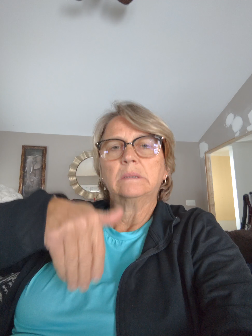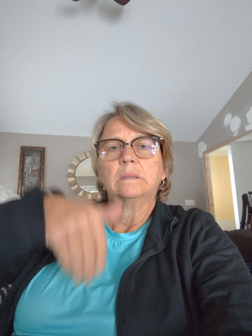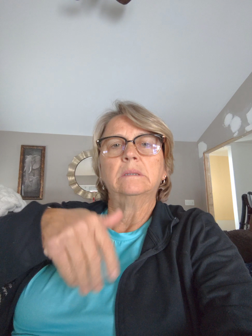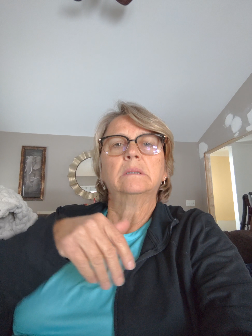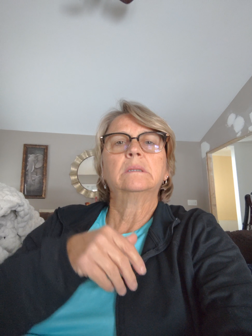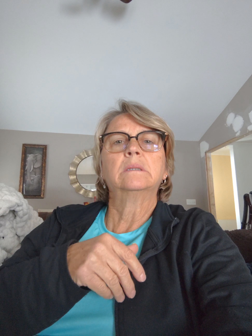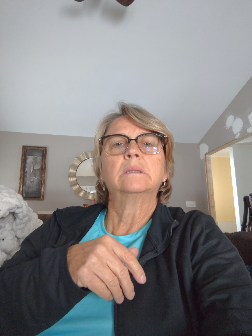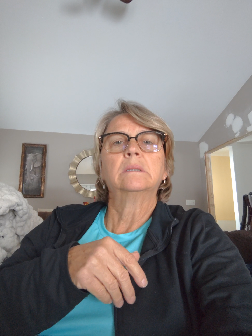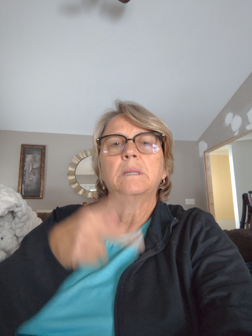night